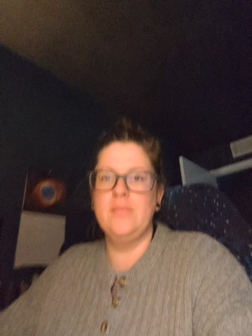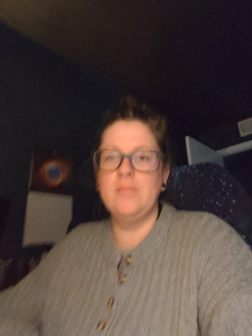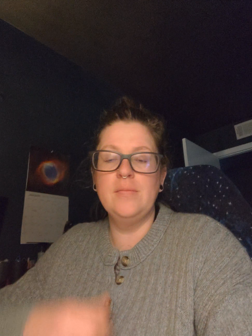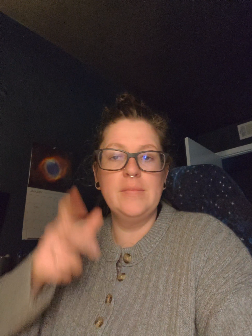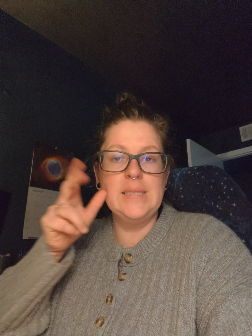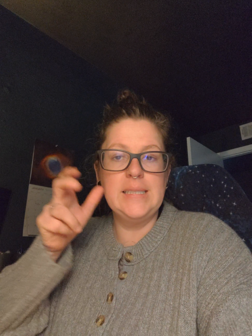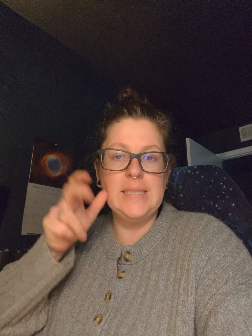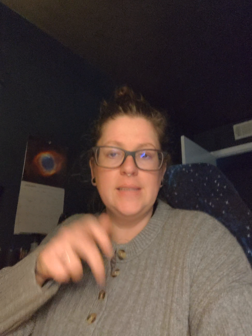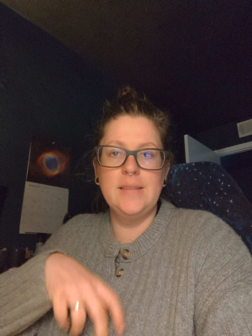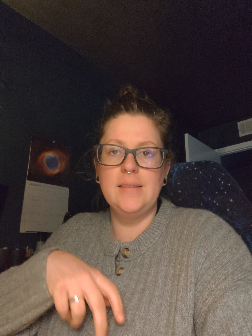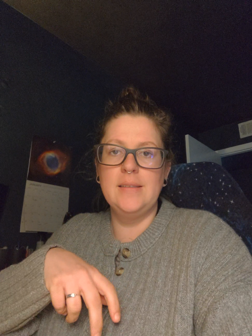listen